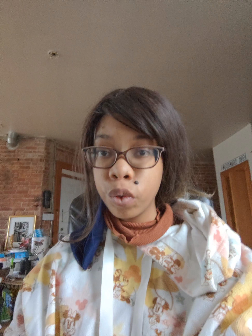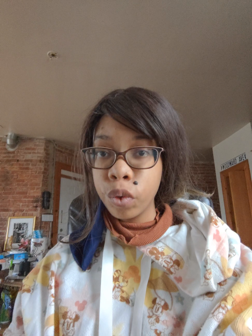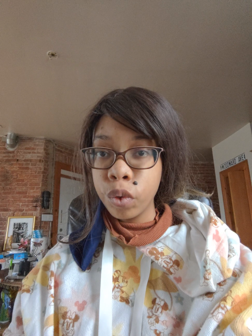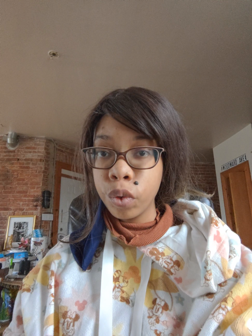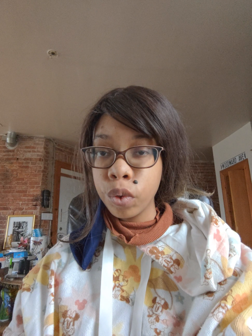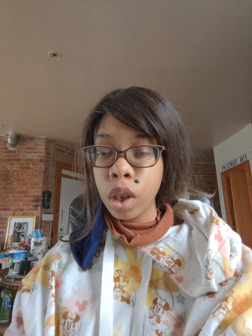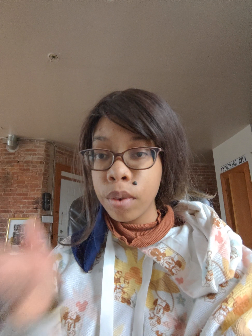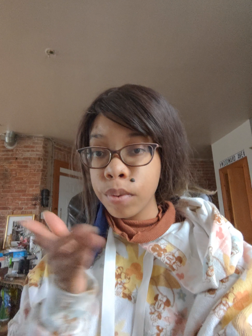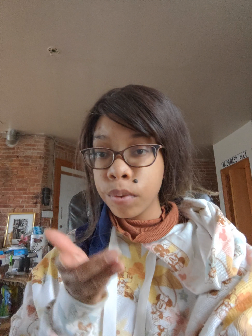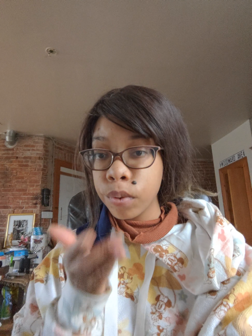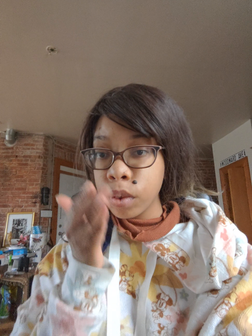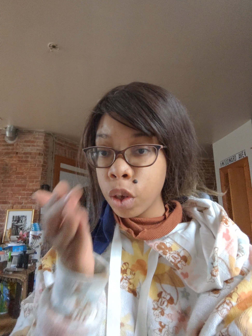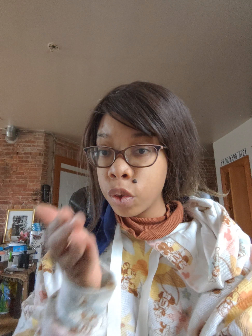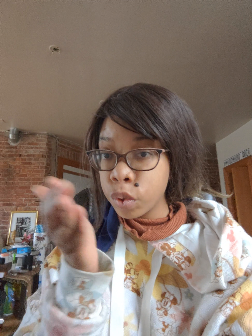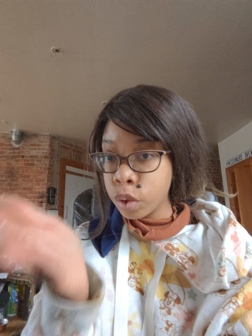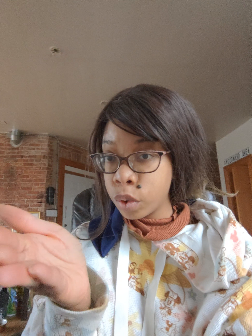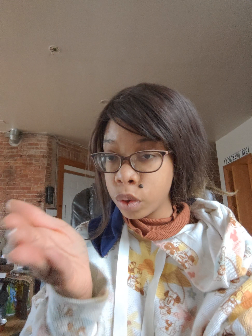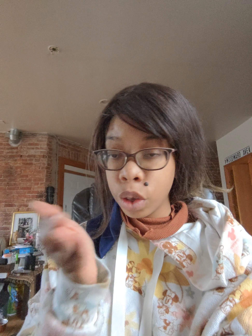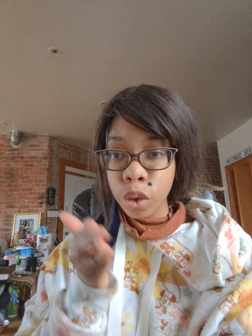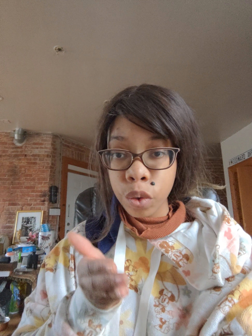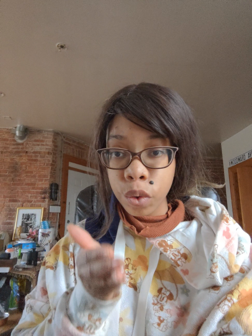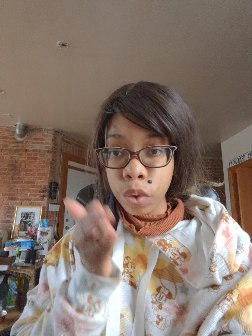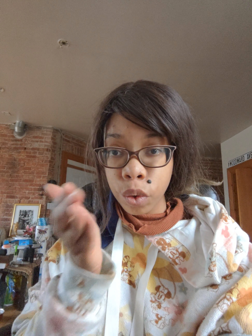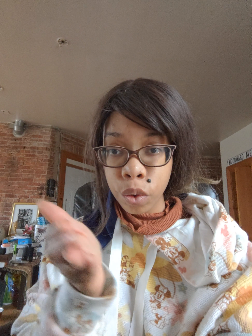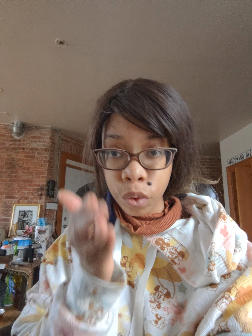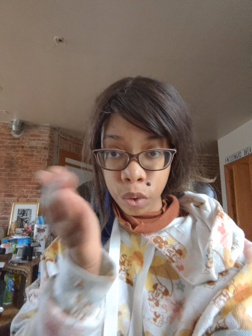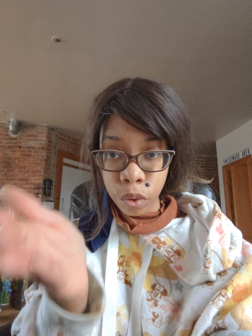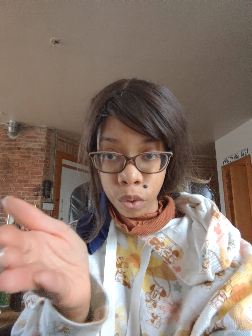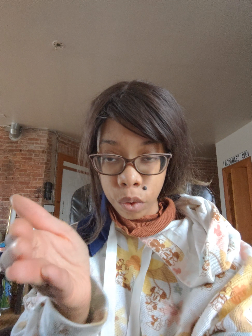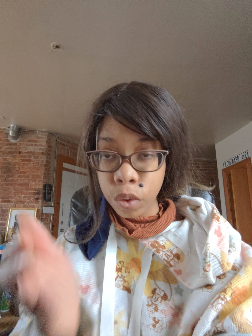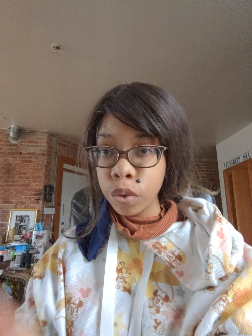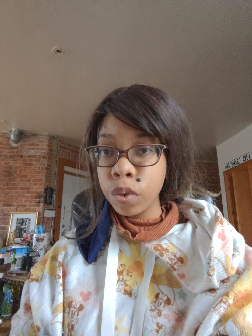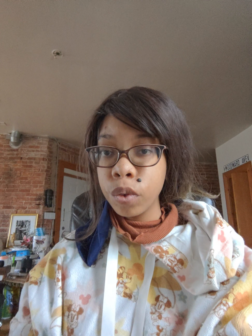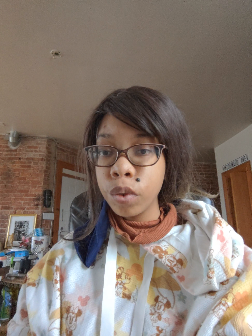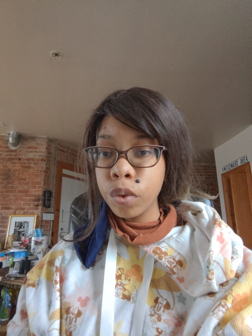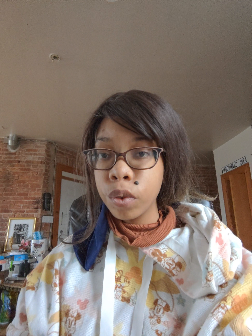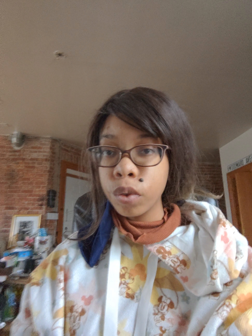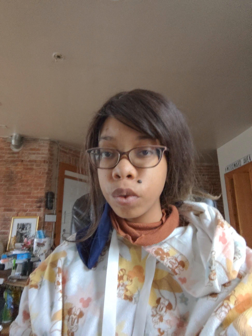boat